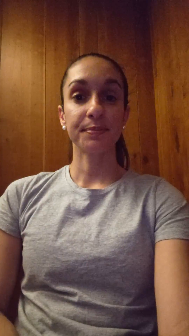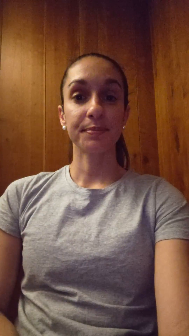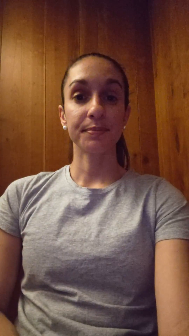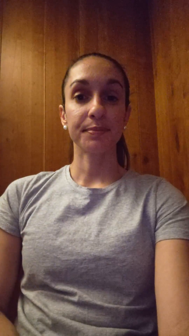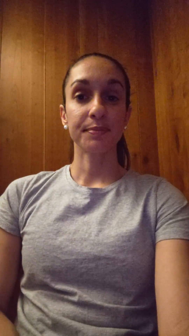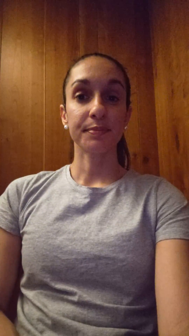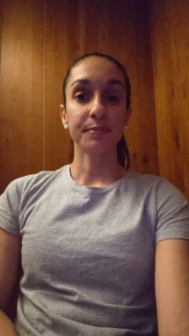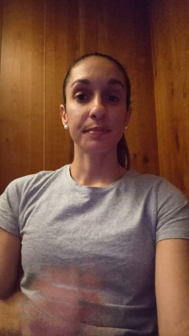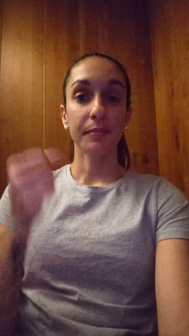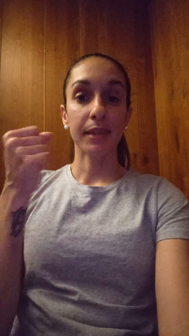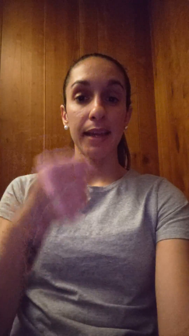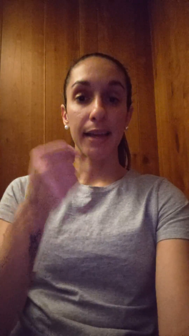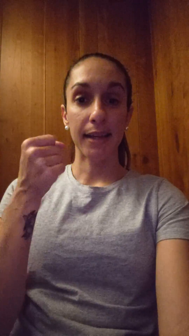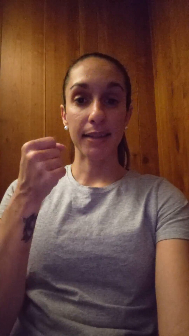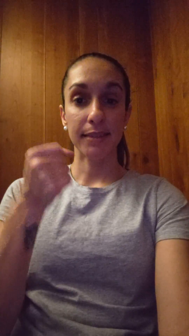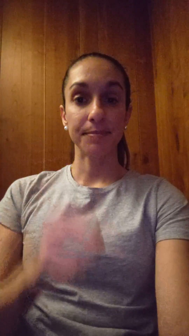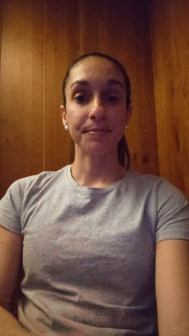hit